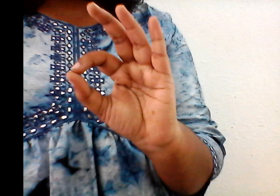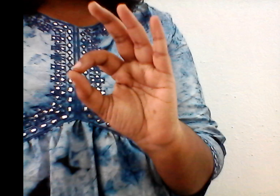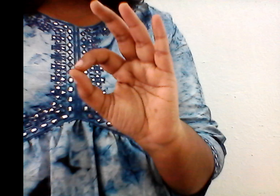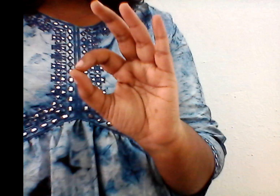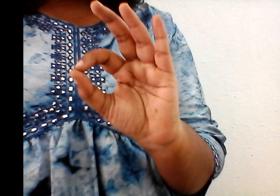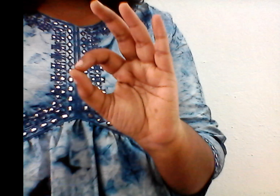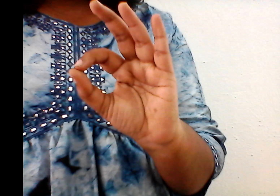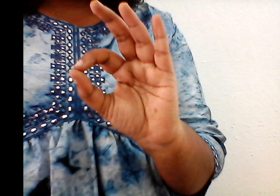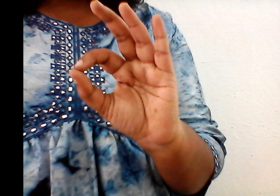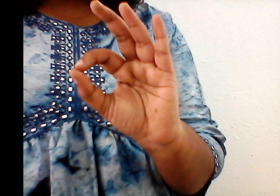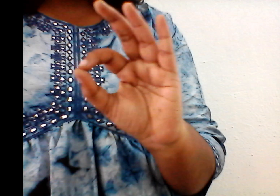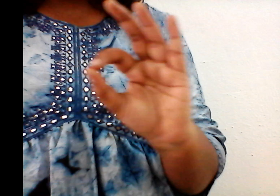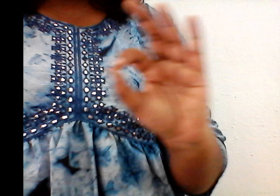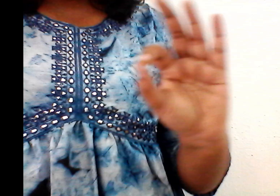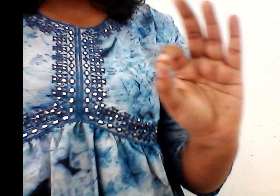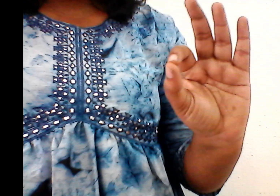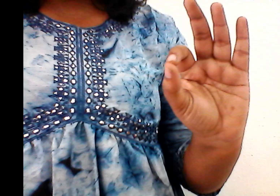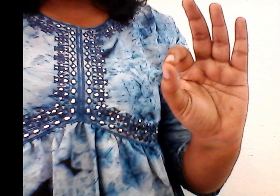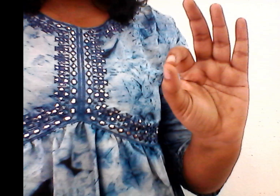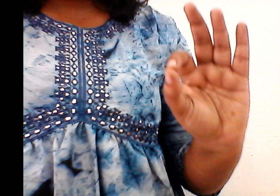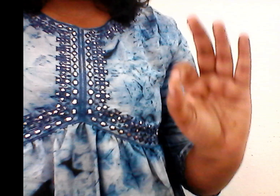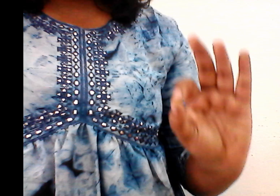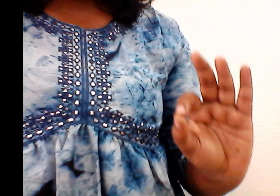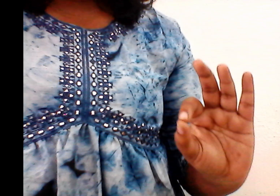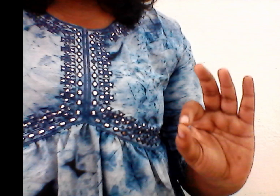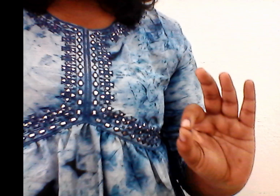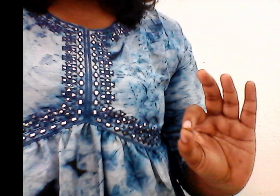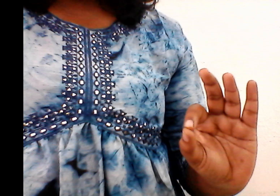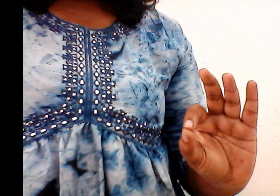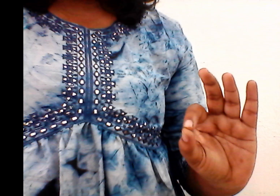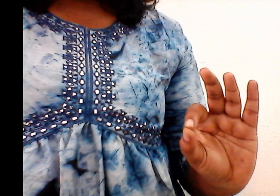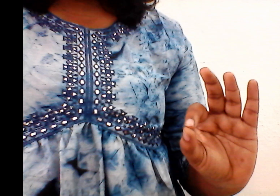ഔ